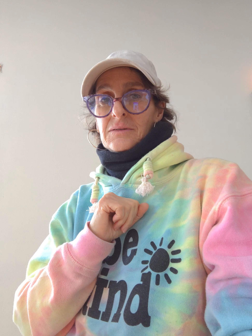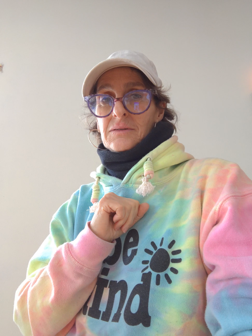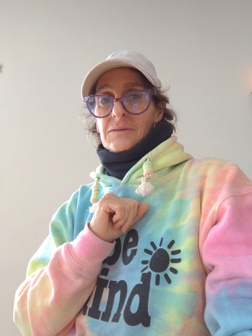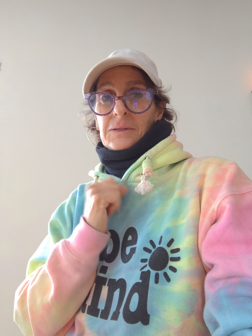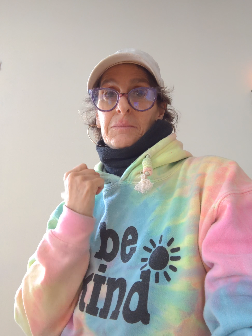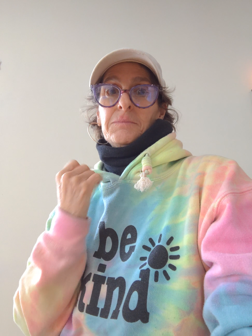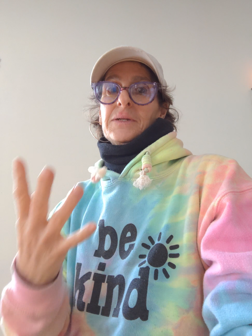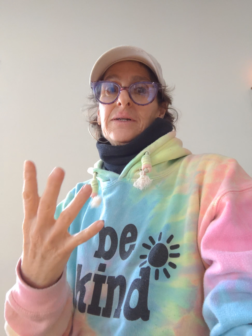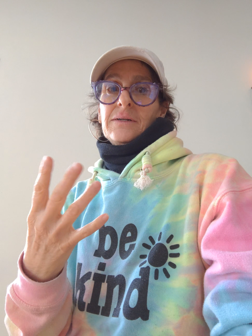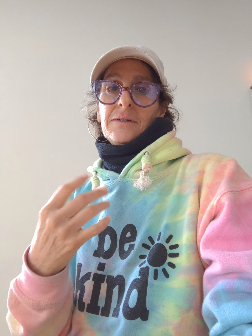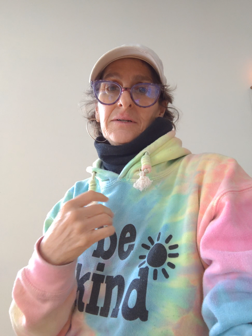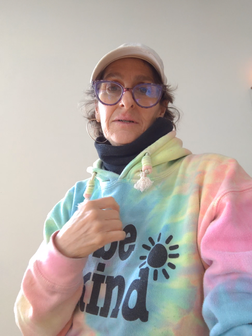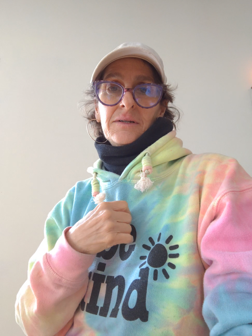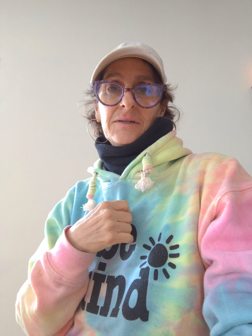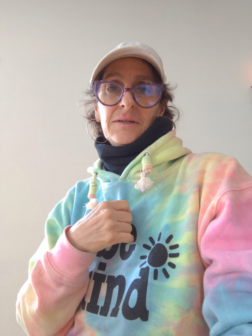many